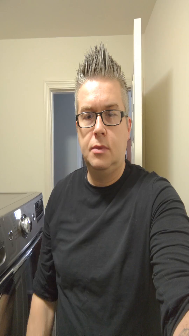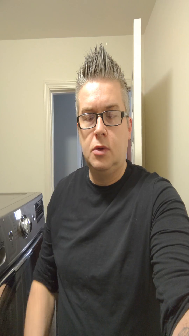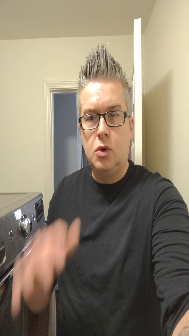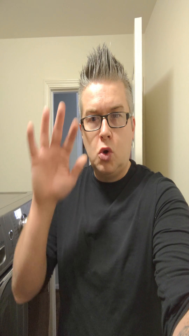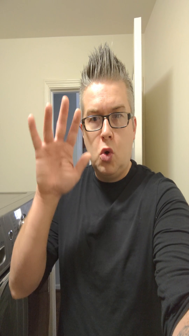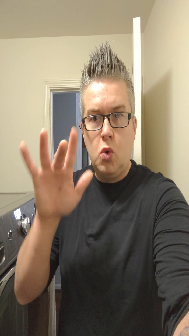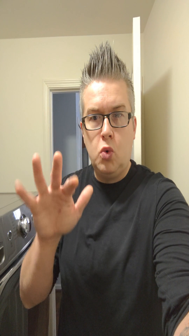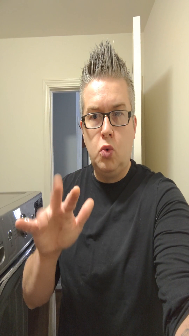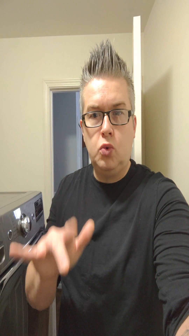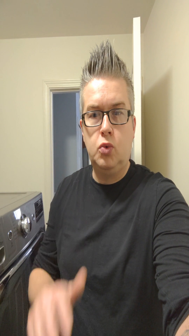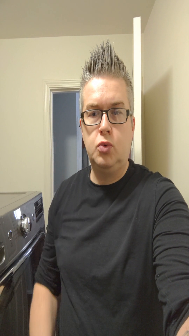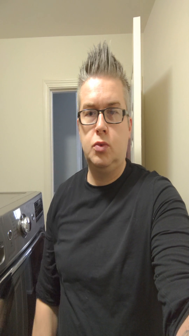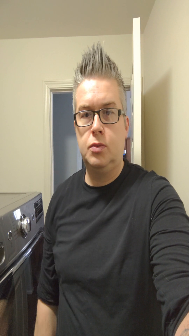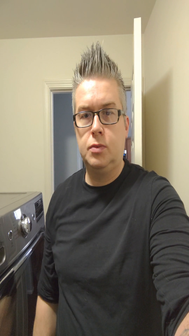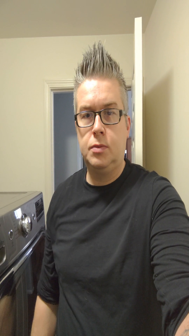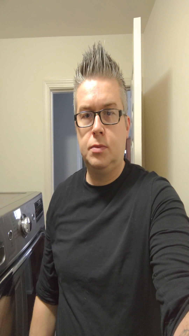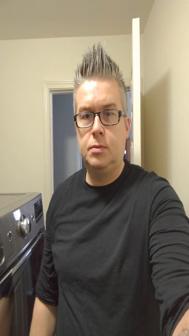snow